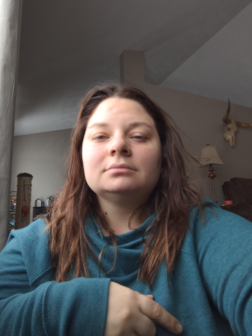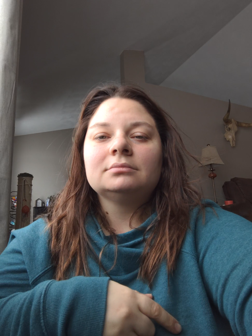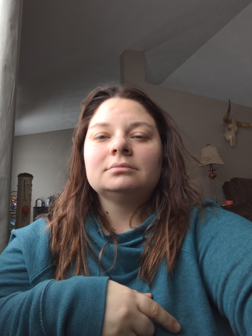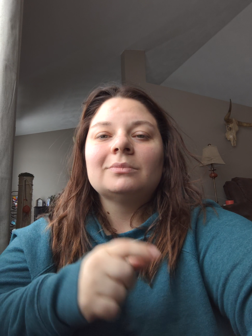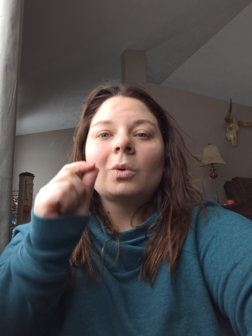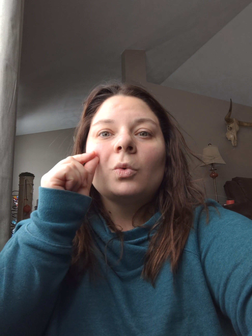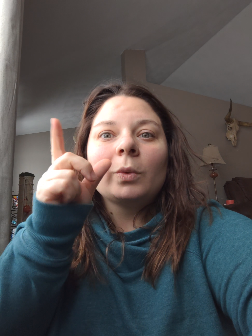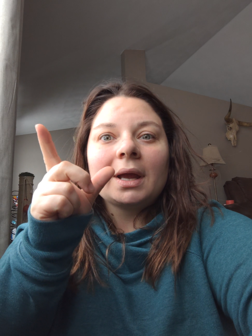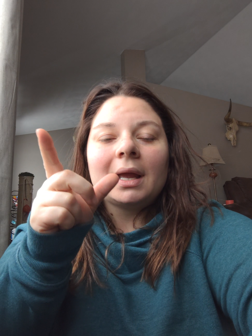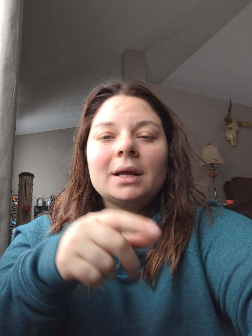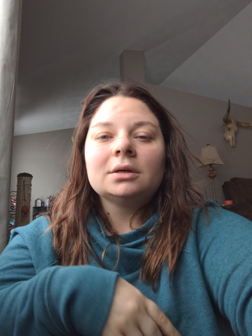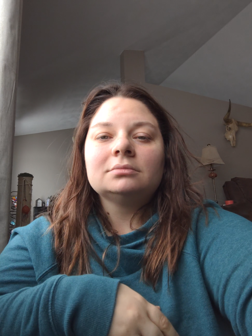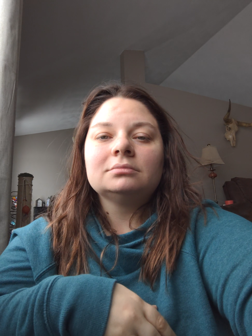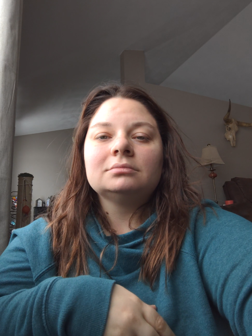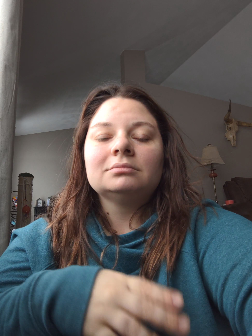awake